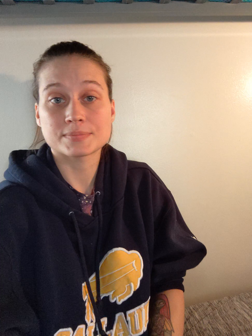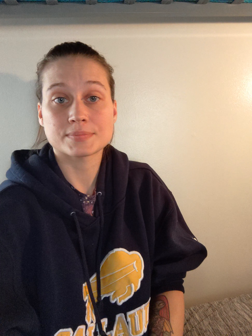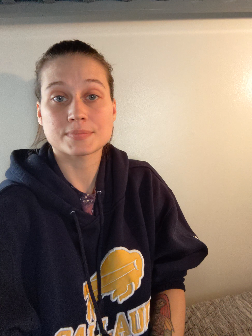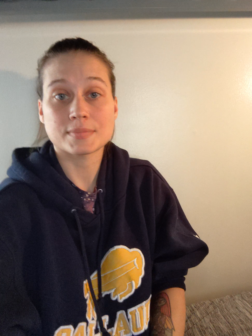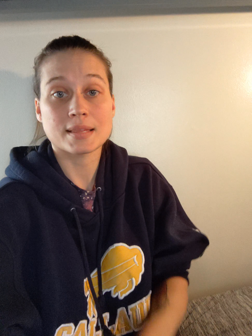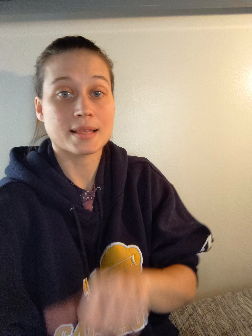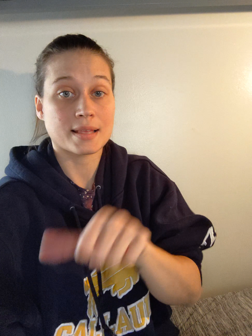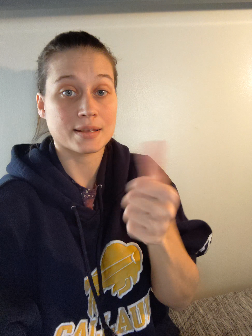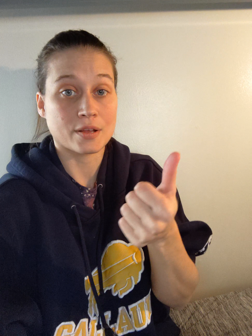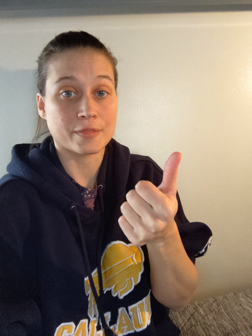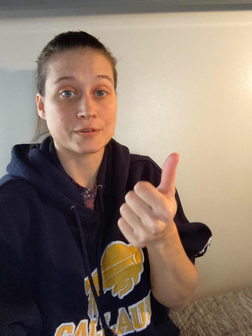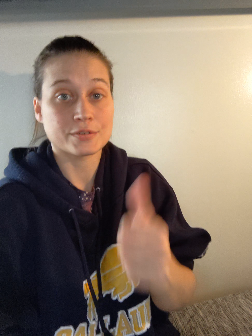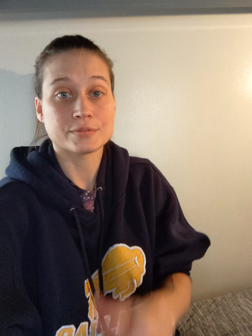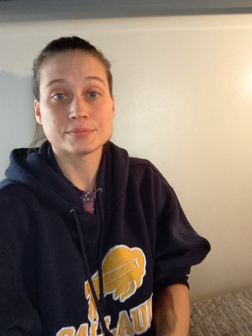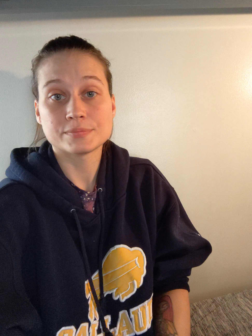another